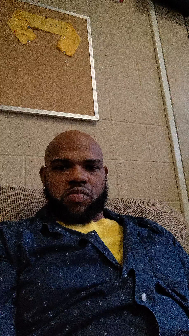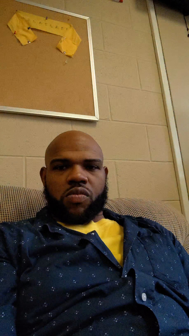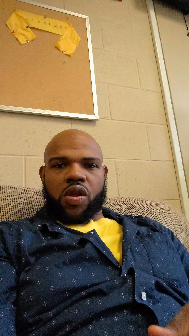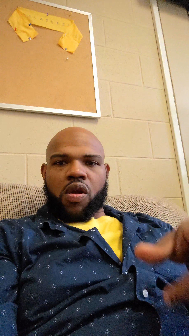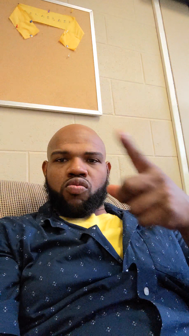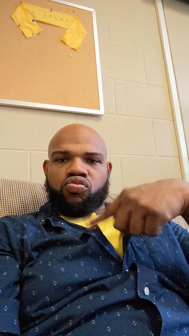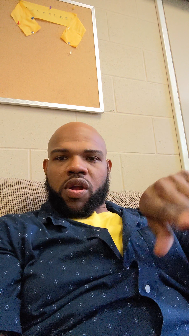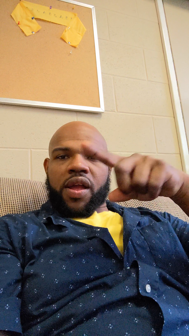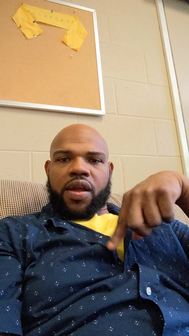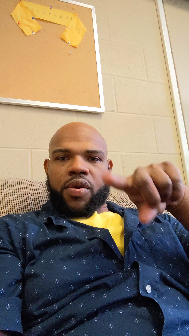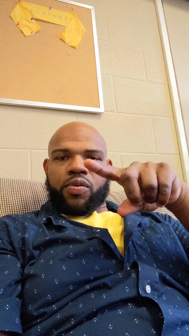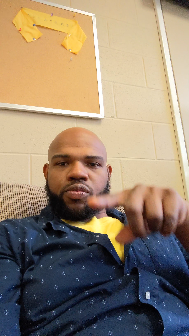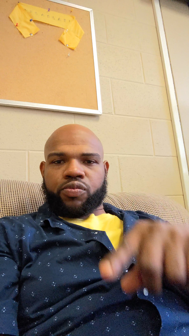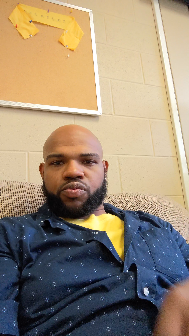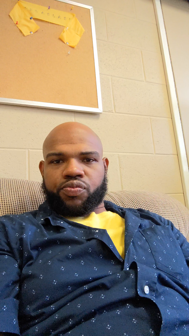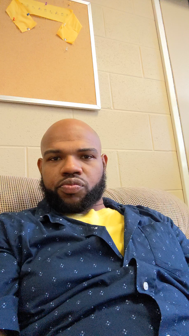around